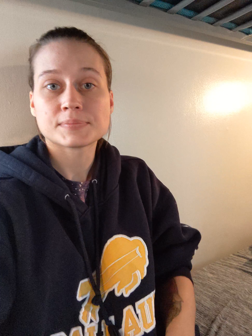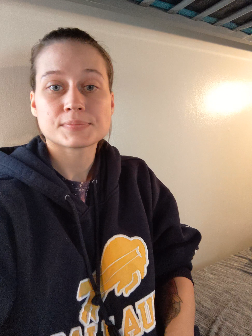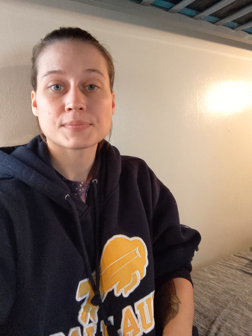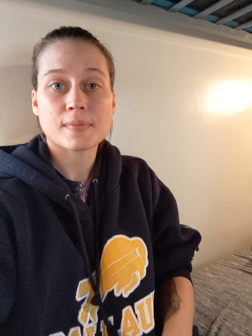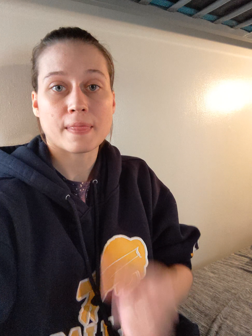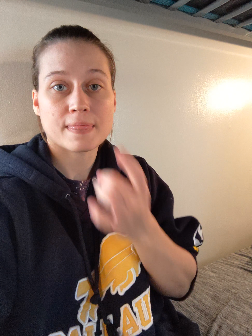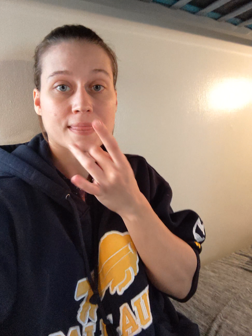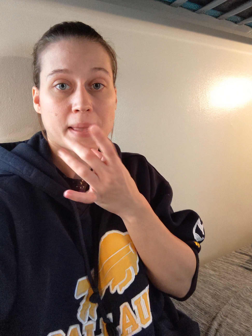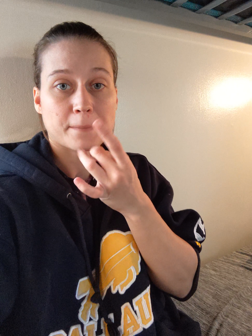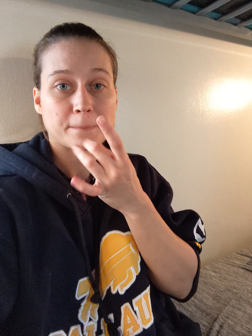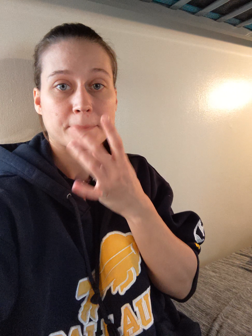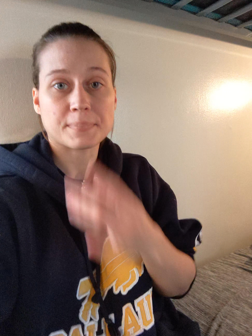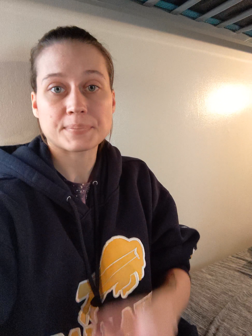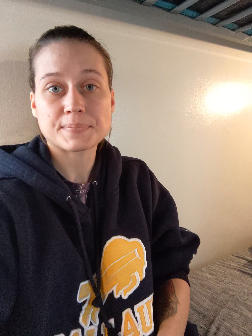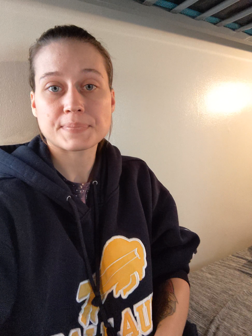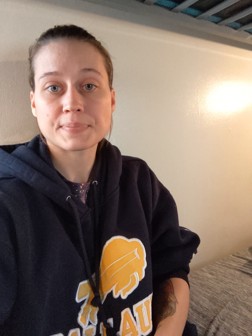lamp